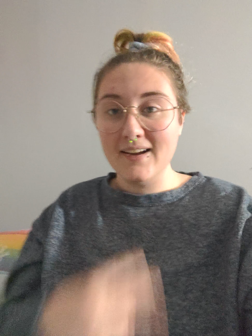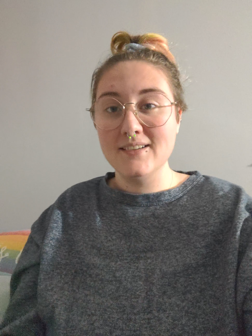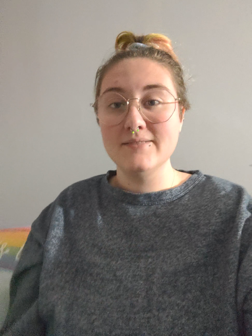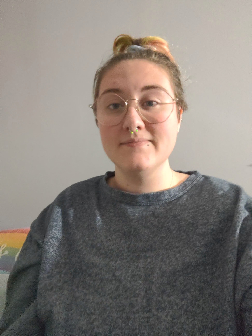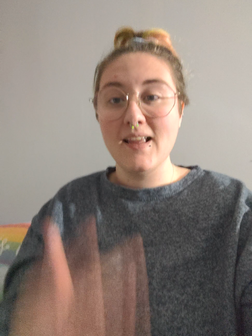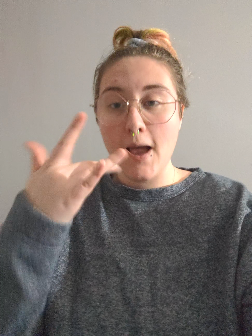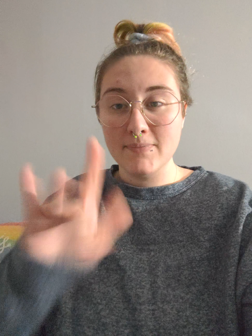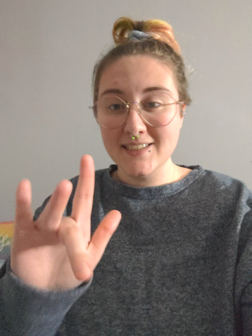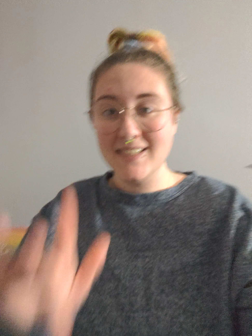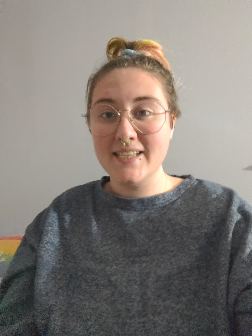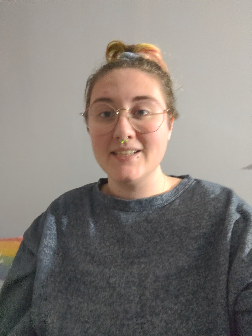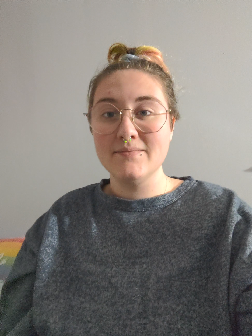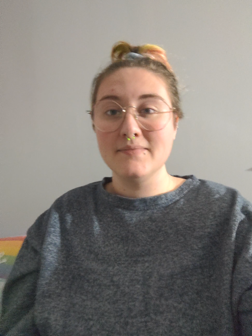empty